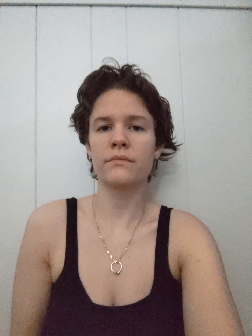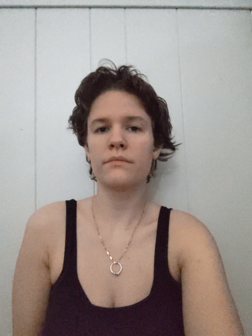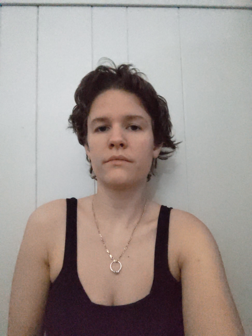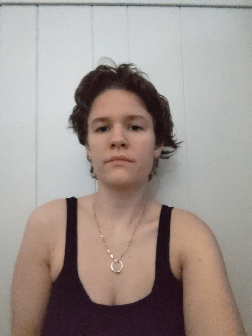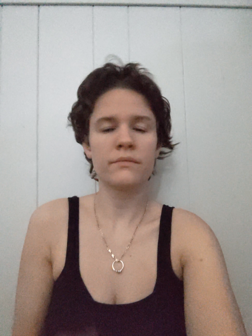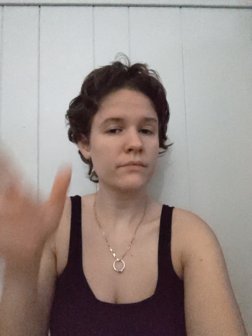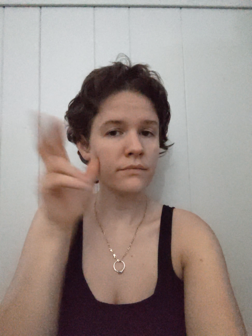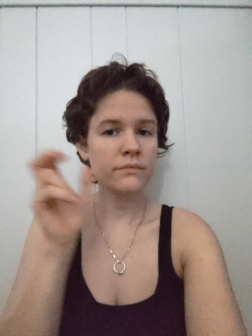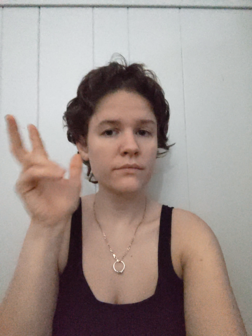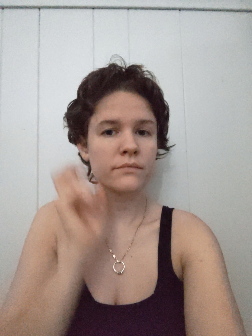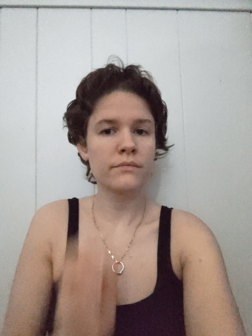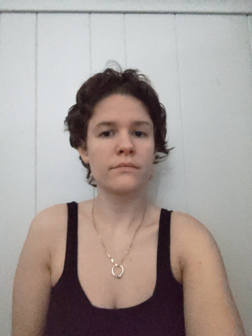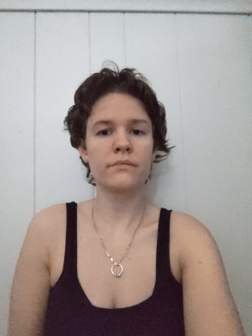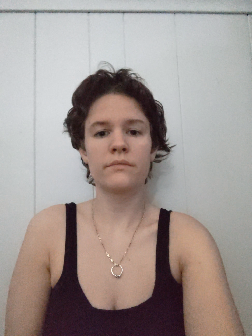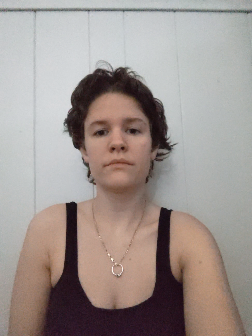listen